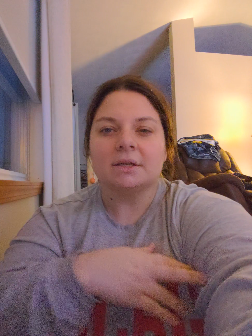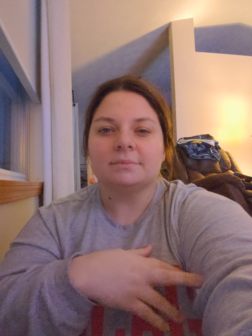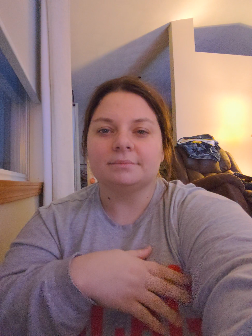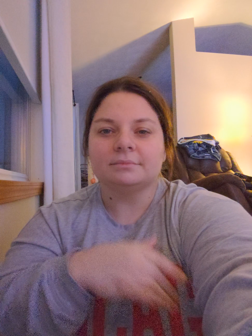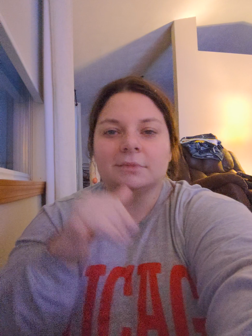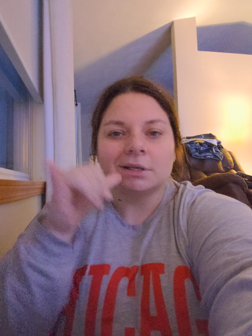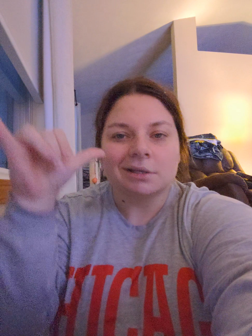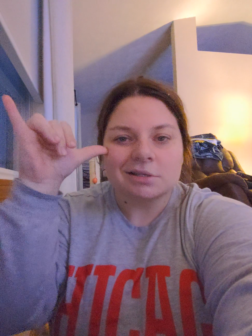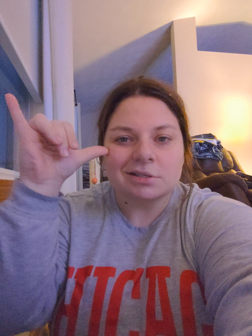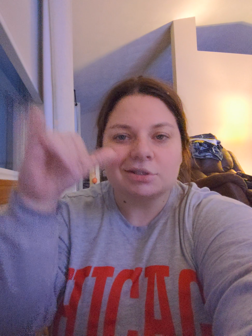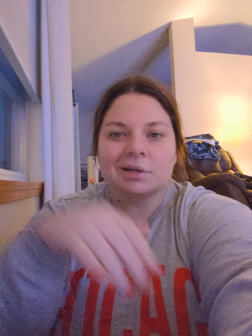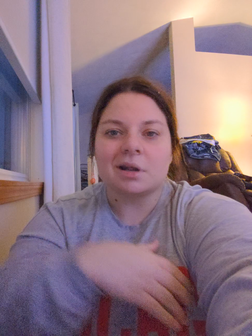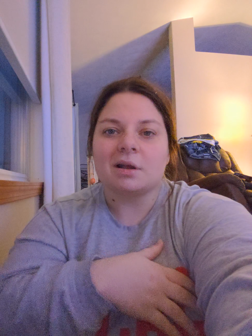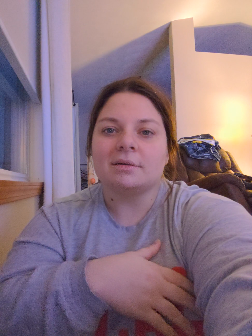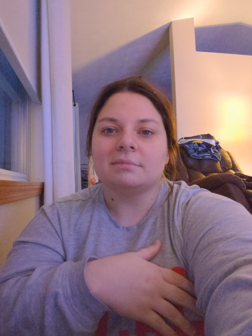yesterday